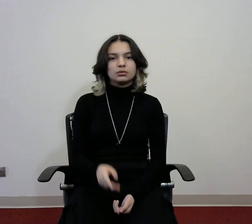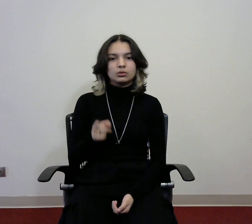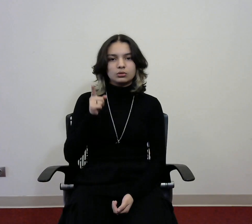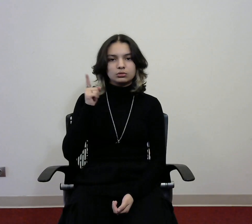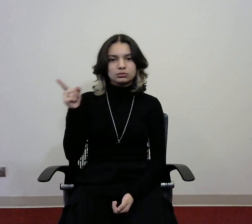O